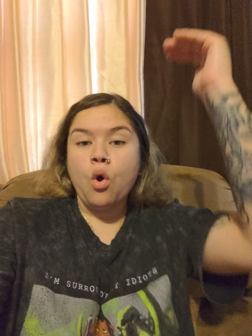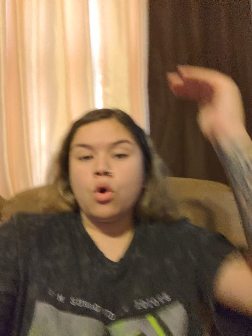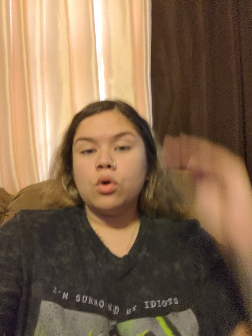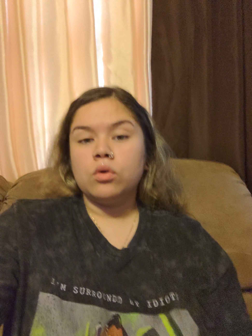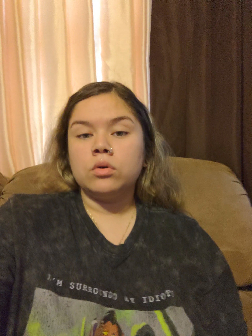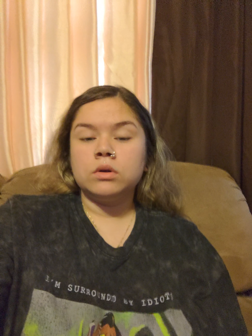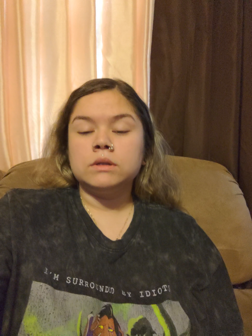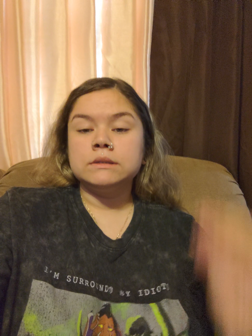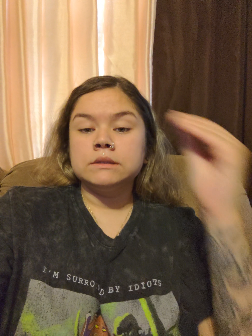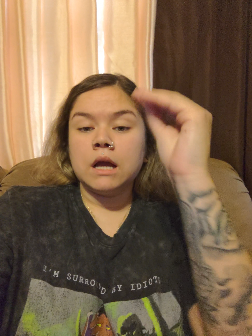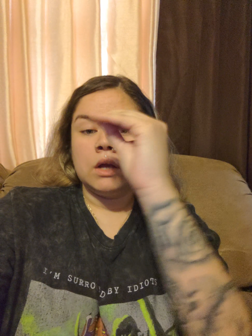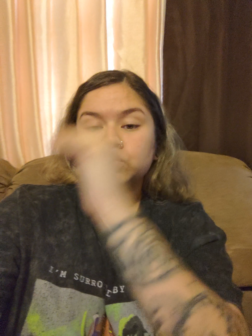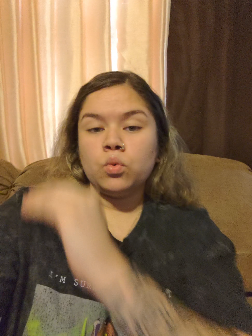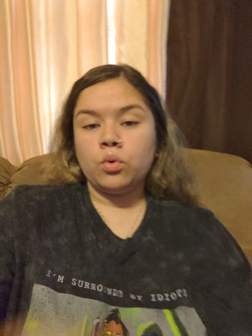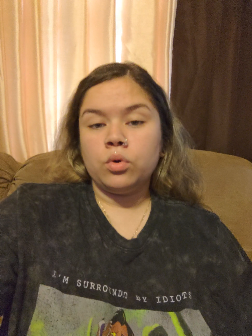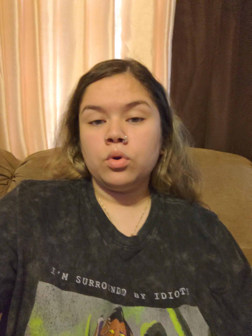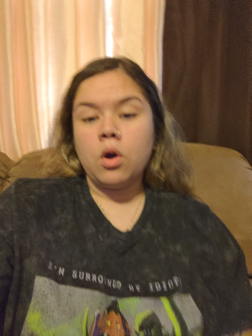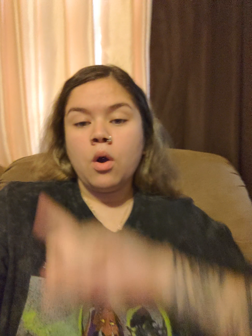dinosaur